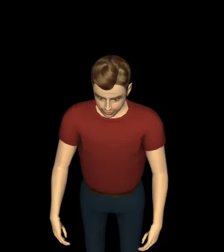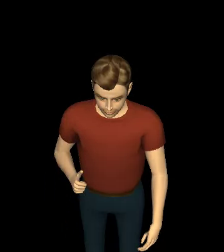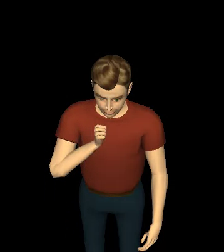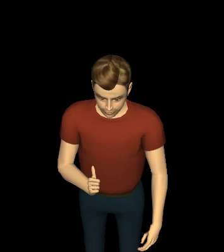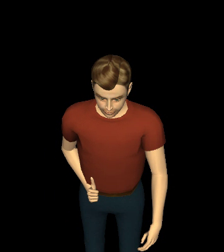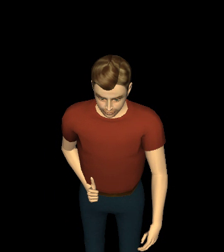حقيبة كتف